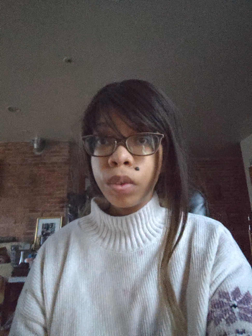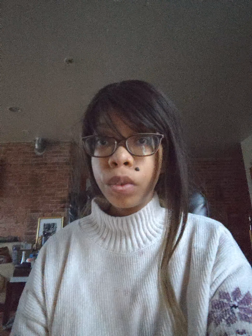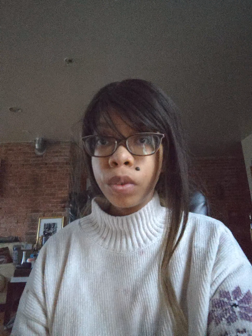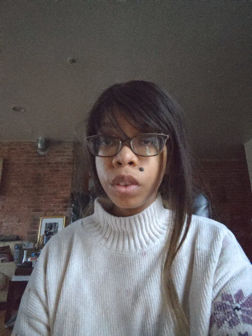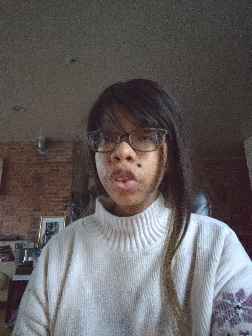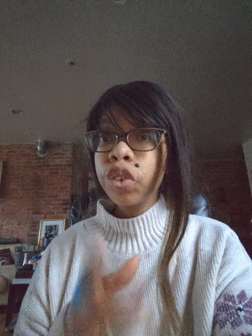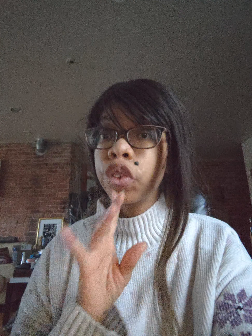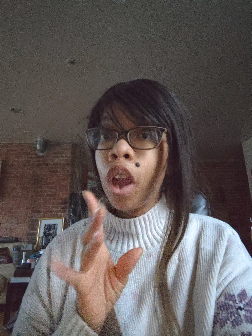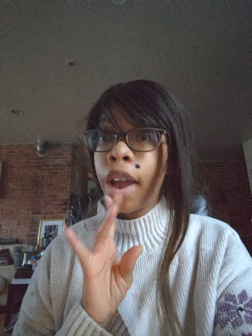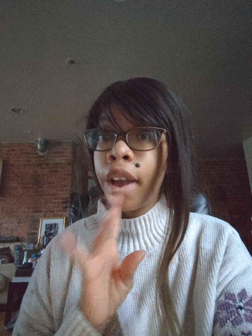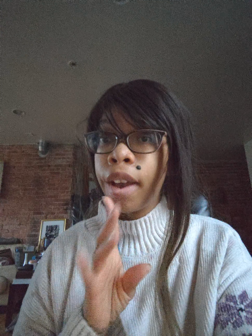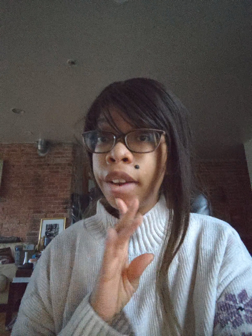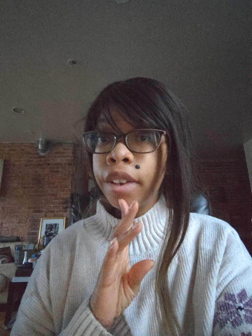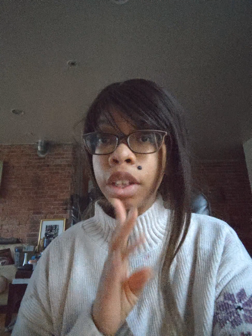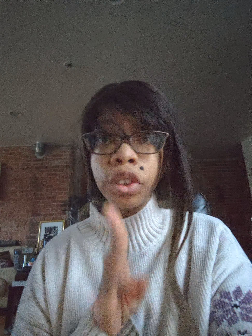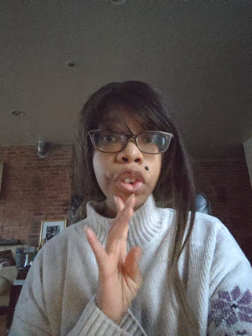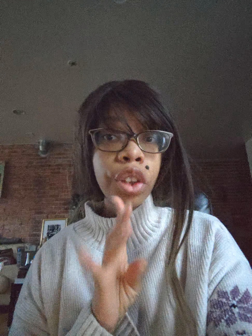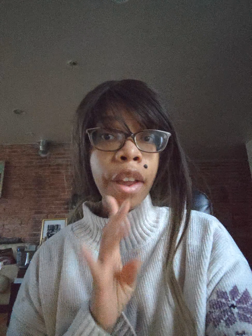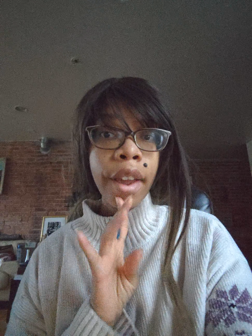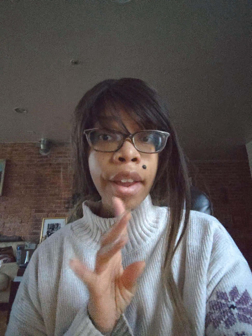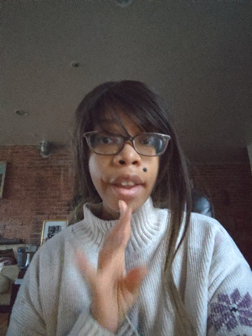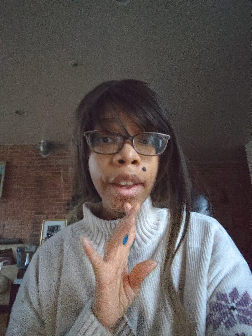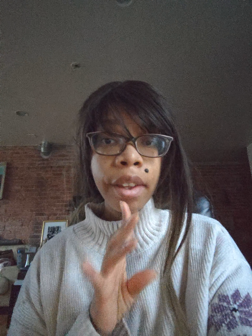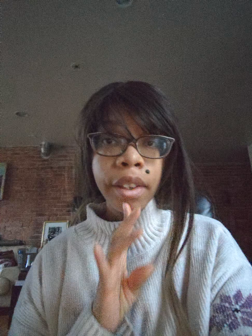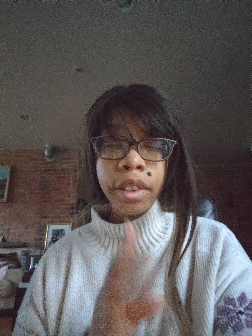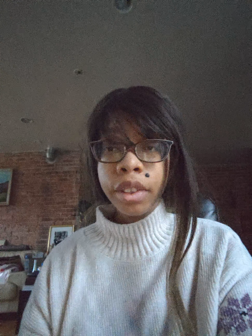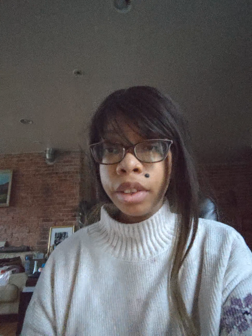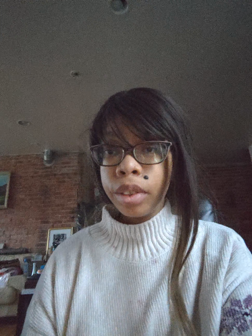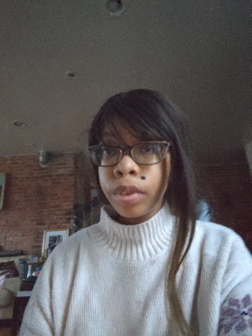talk